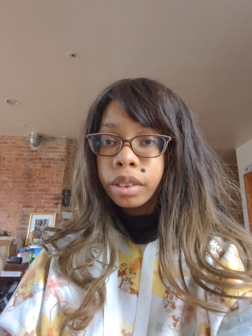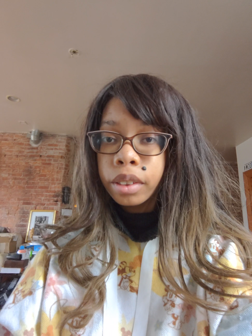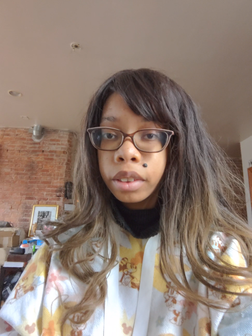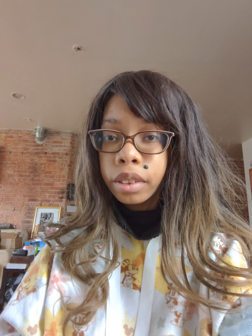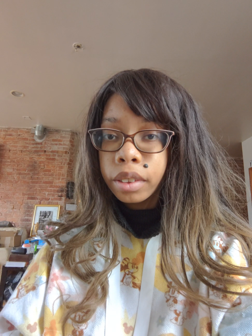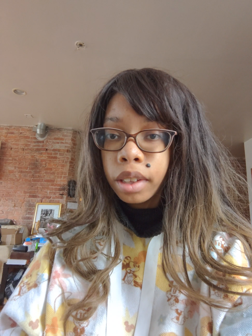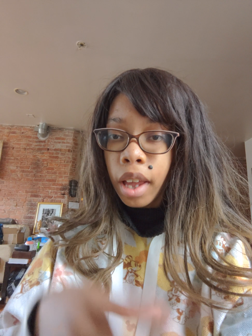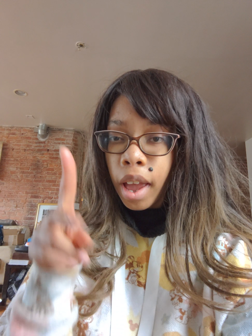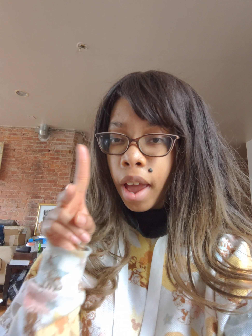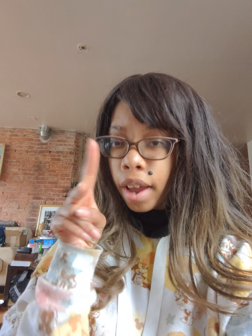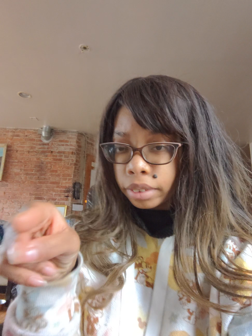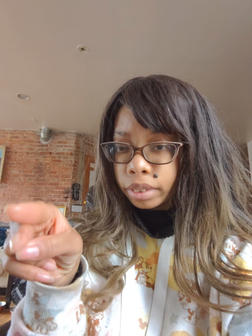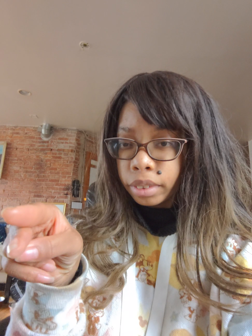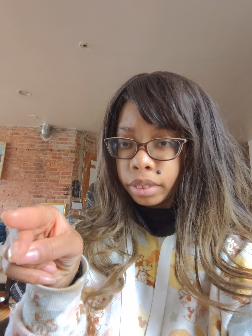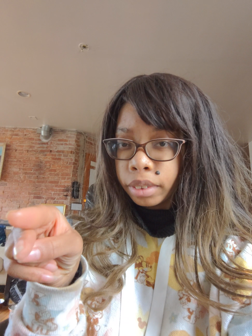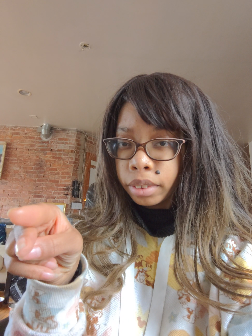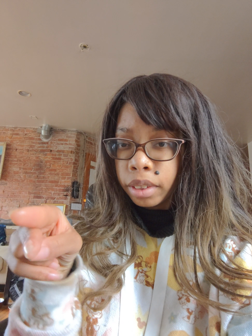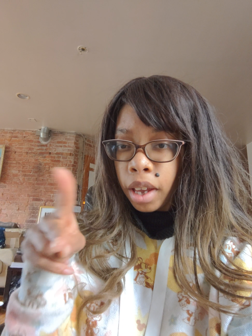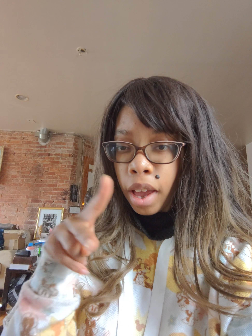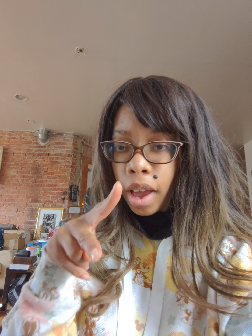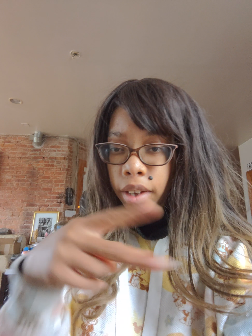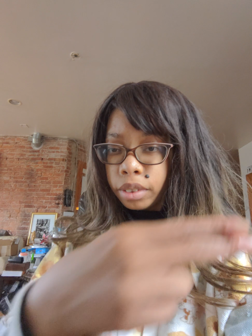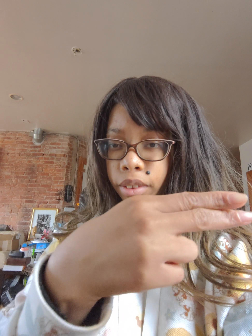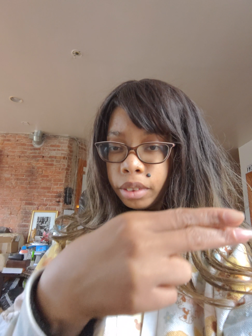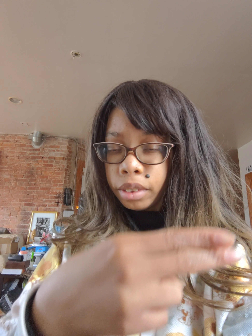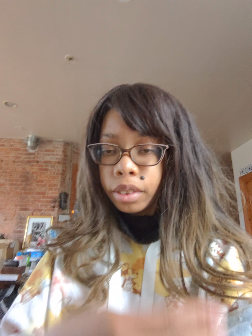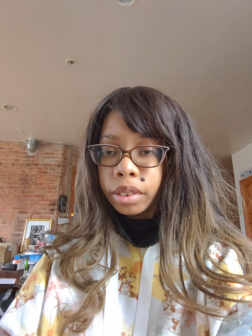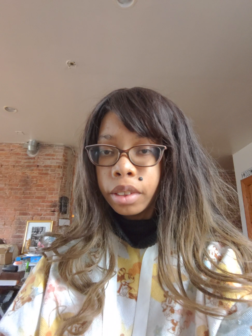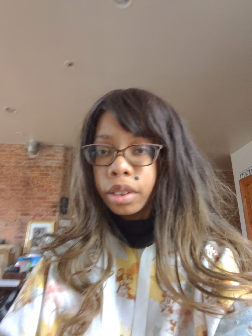cut